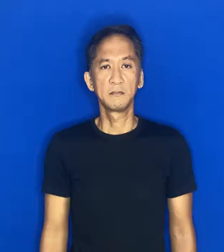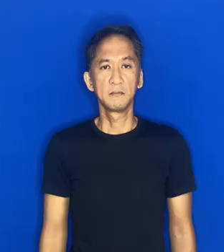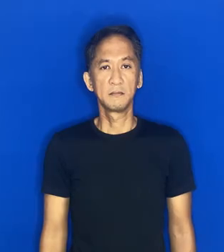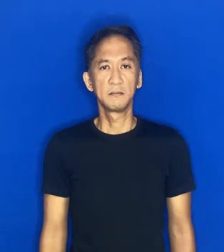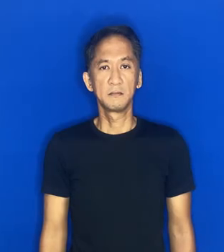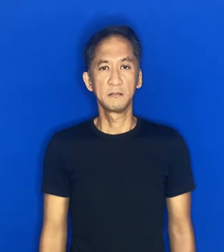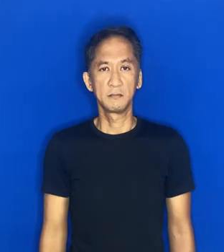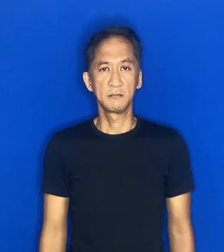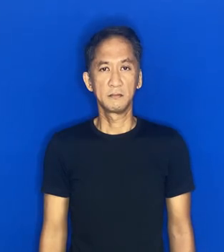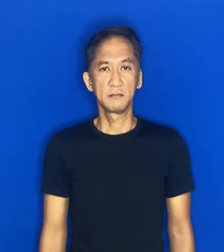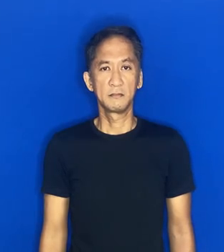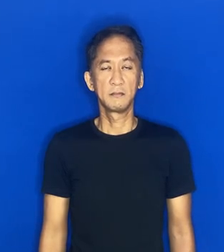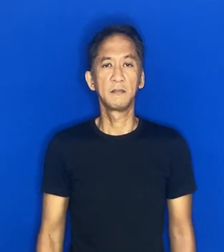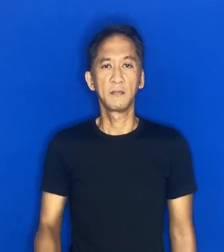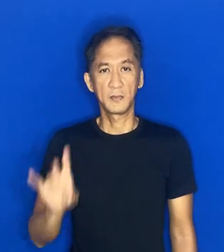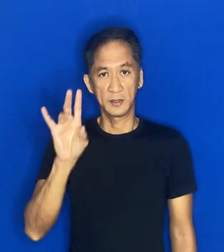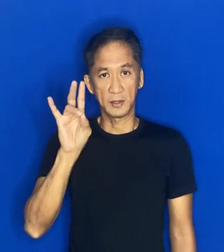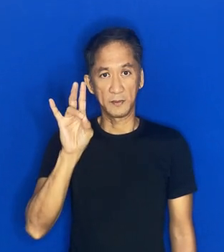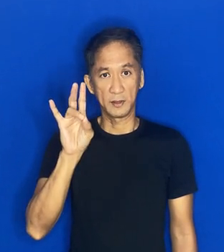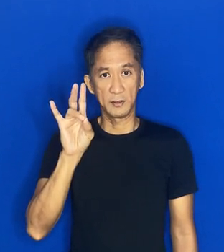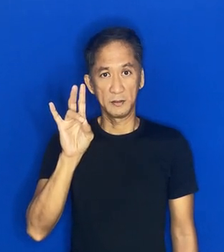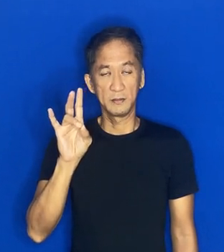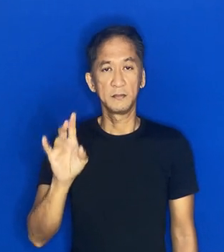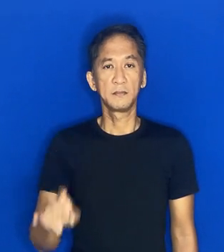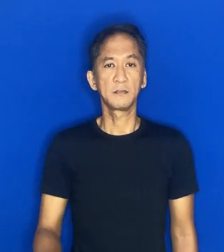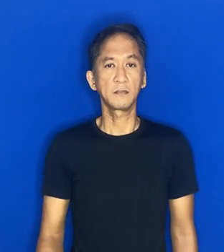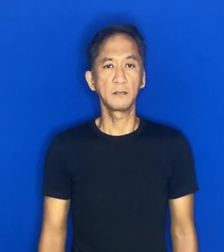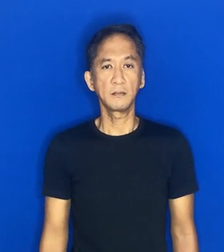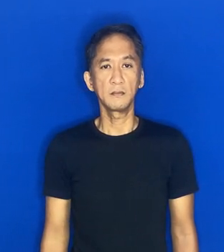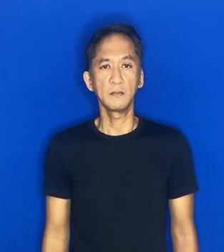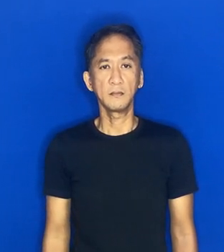seven